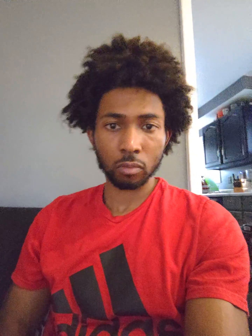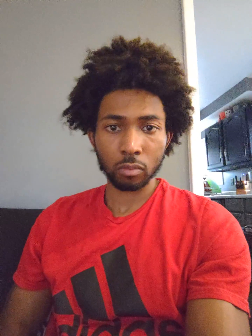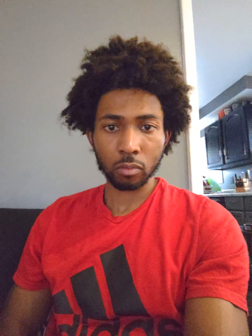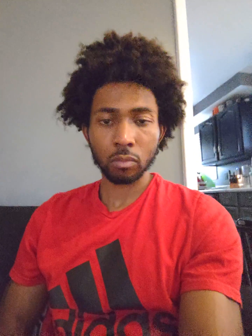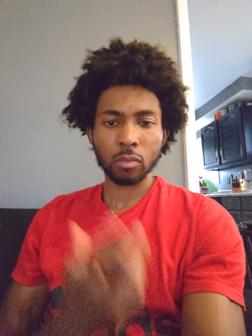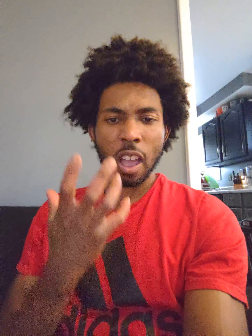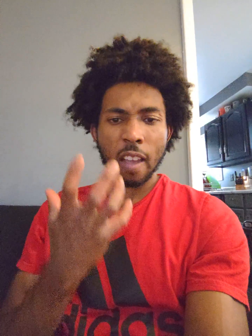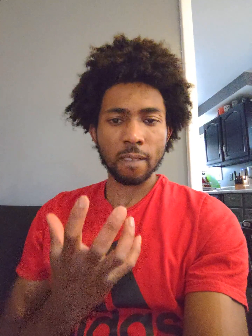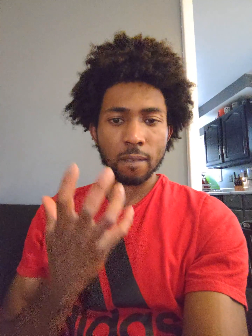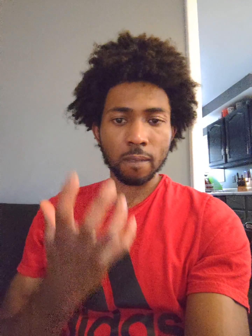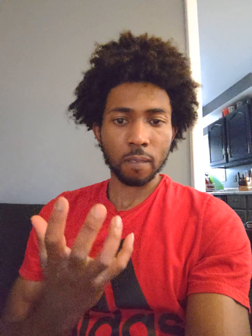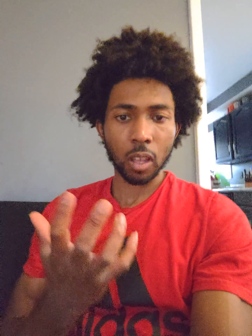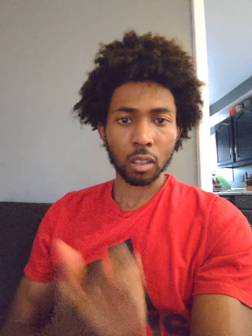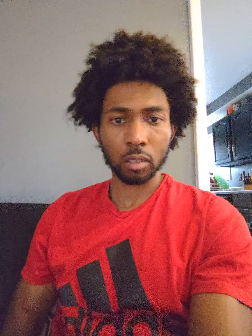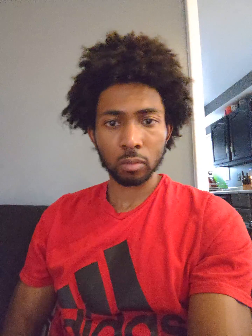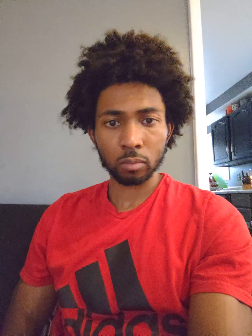heavy